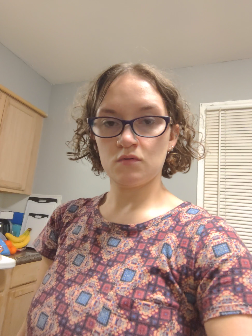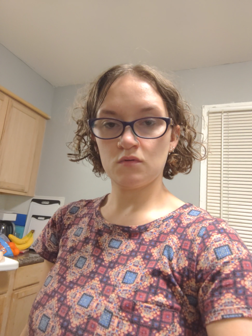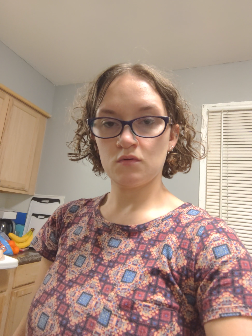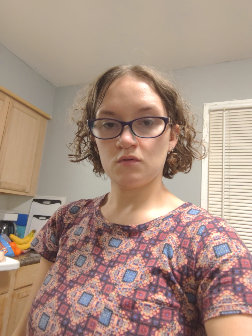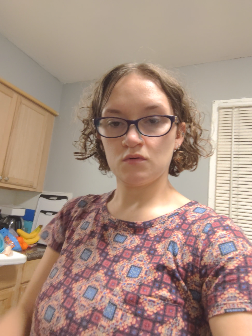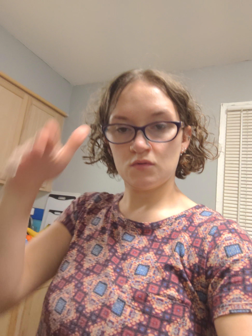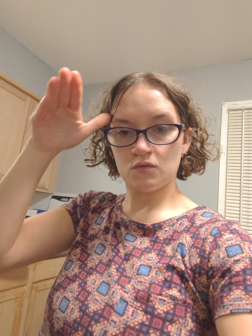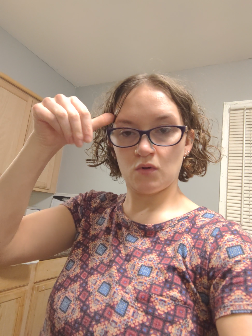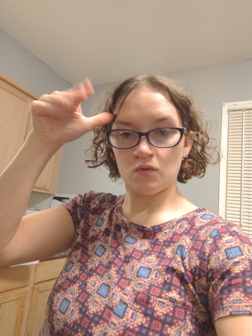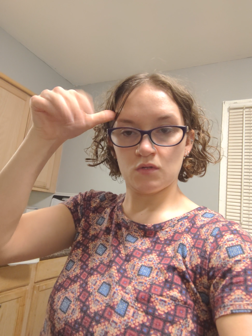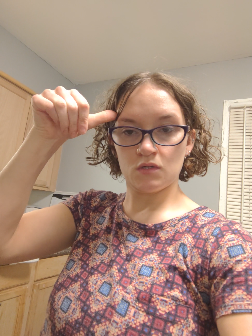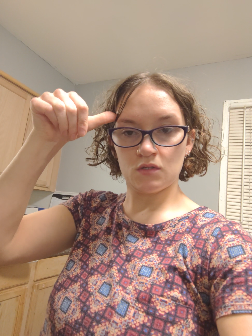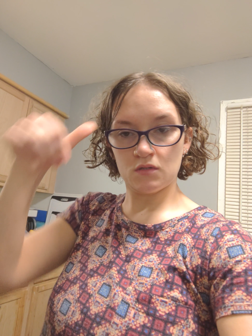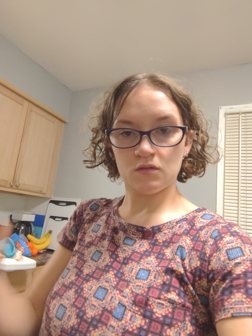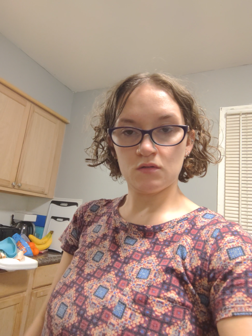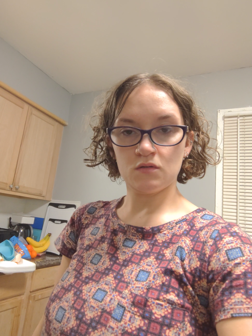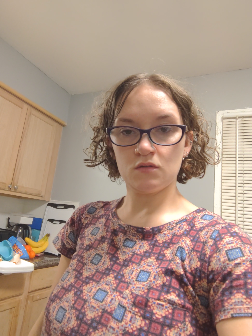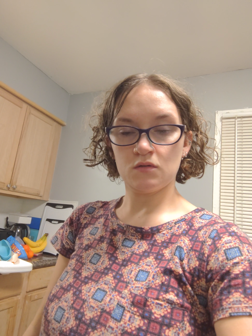donkey